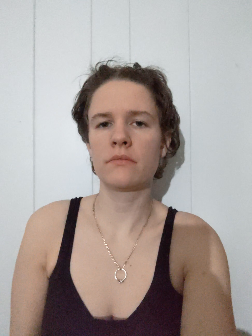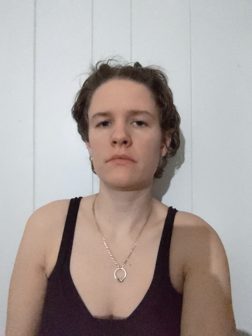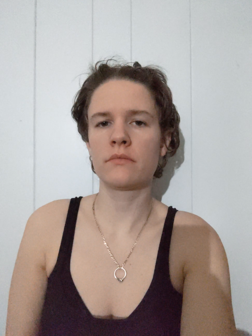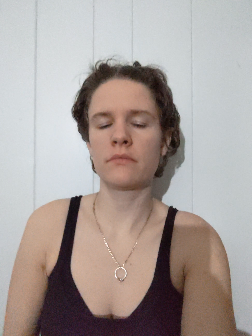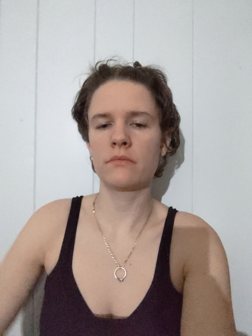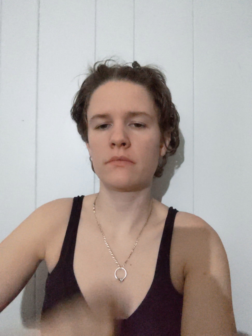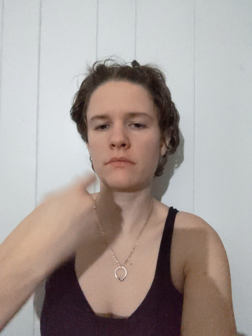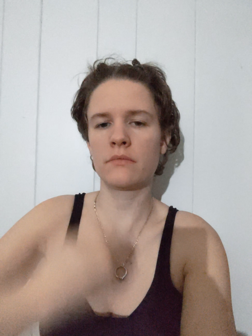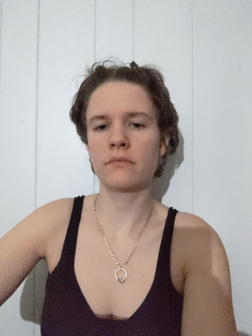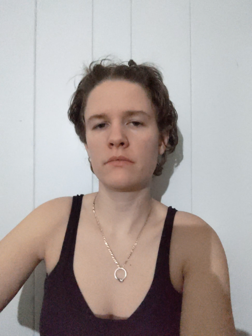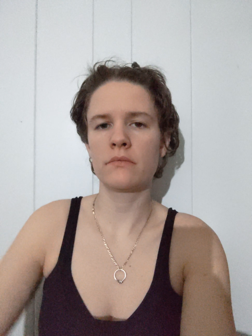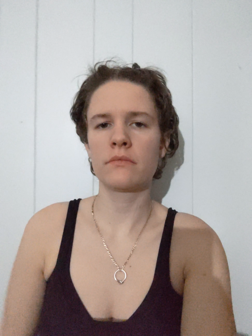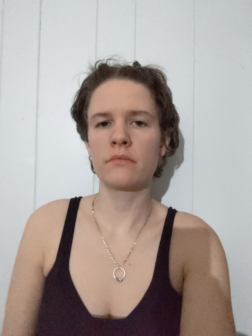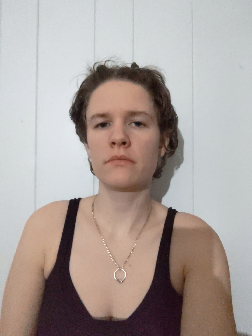zipper